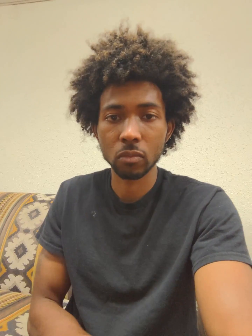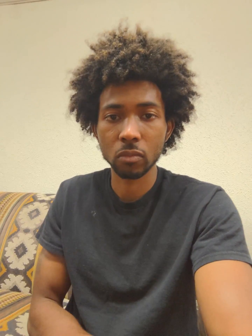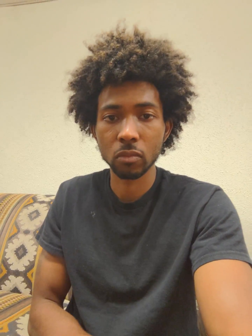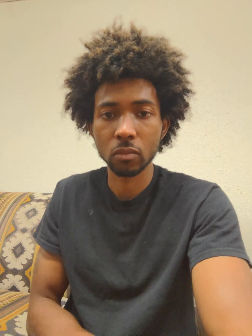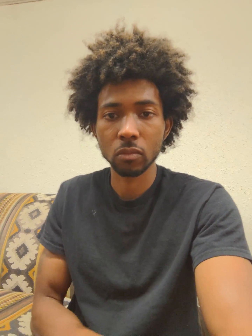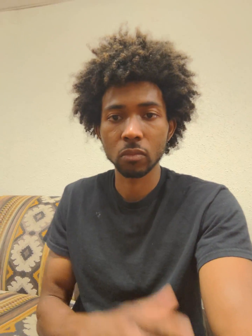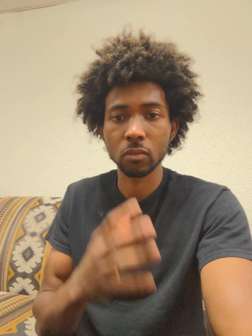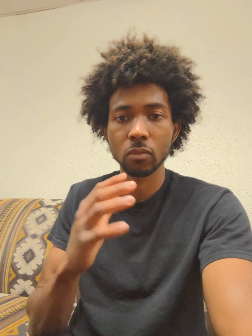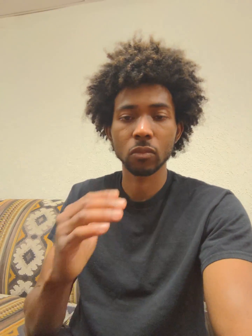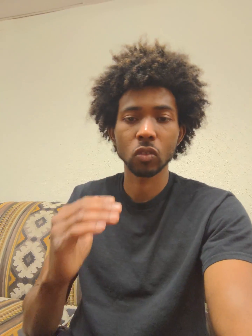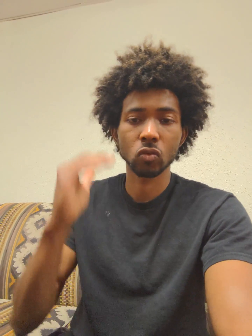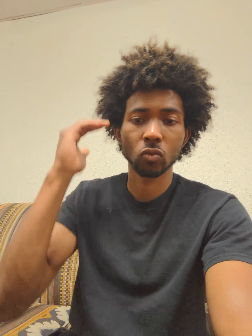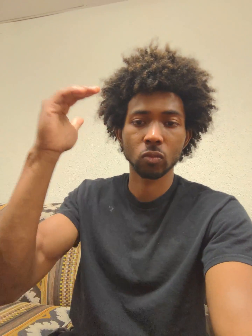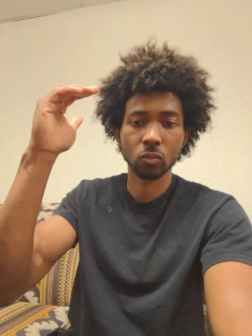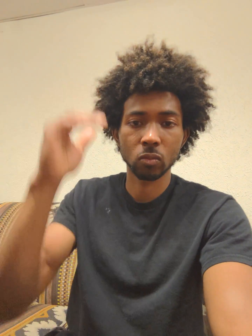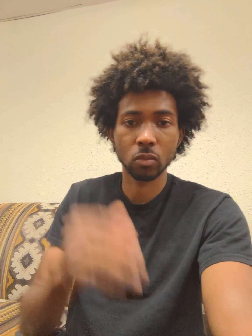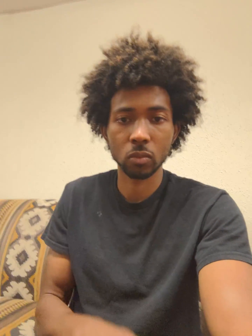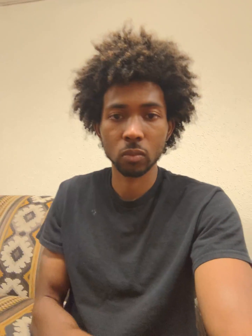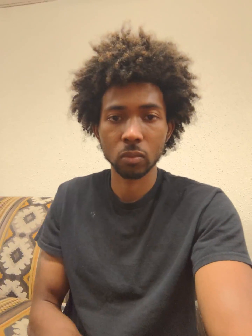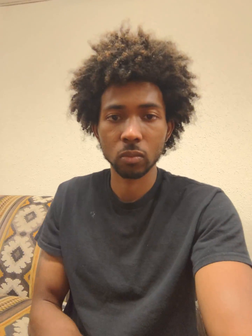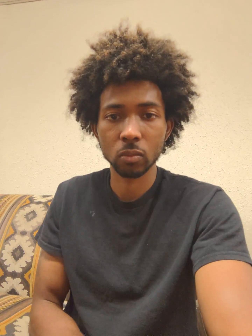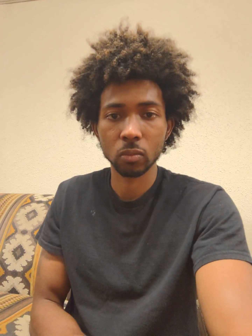big